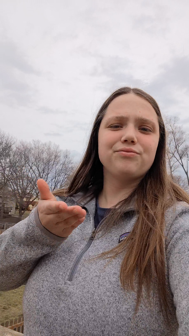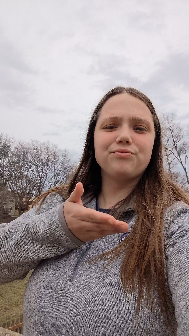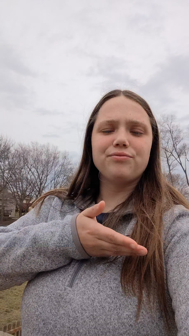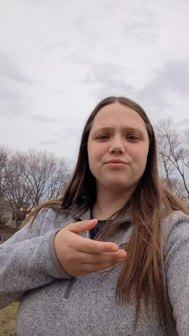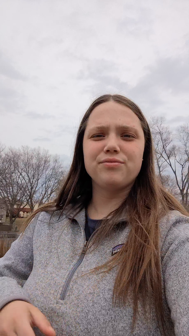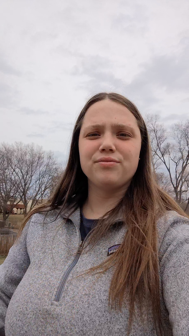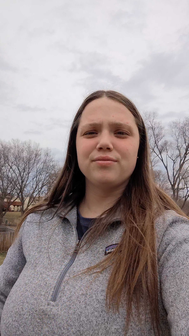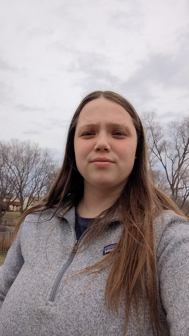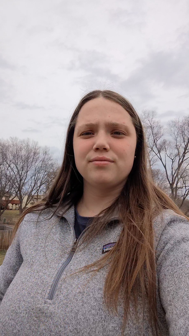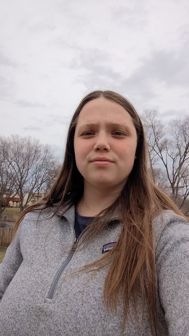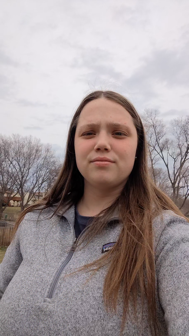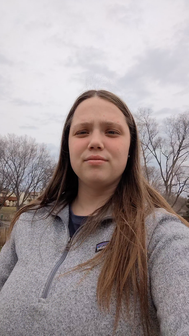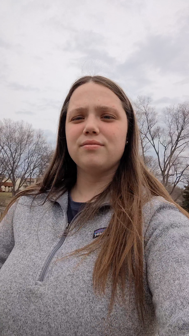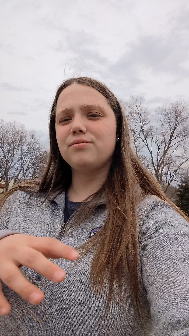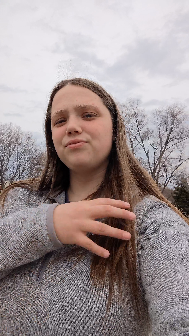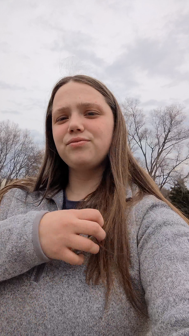bear